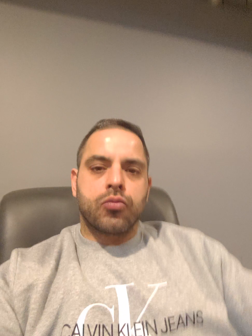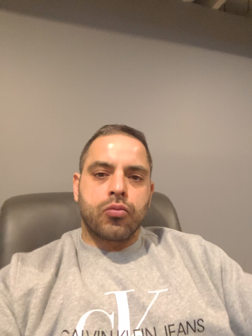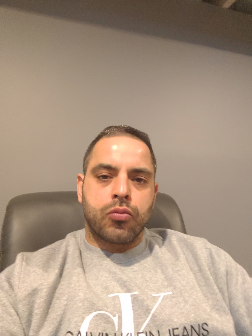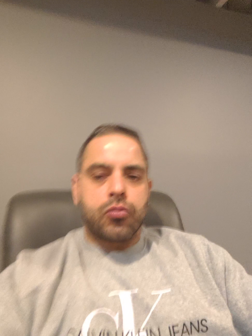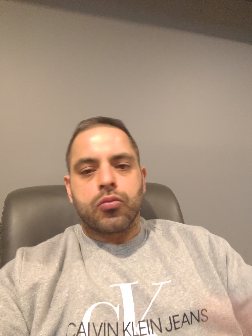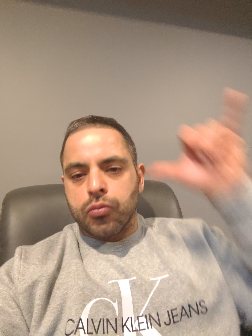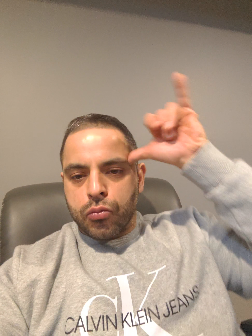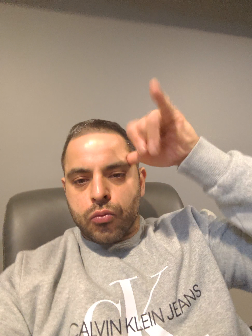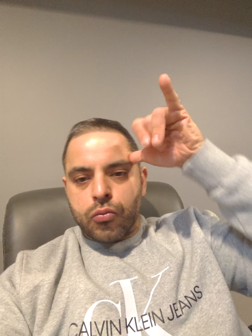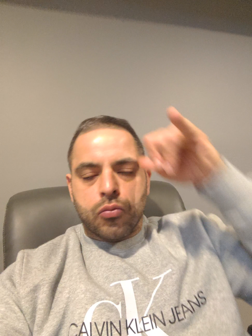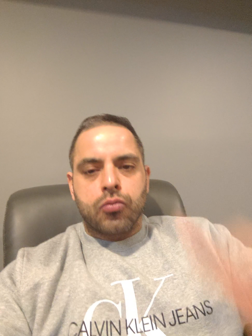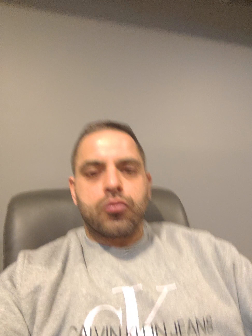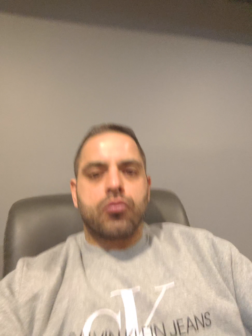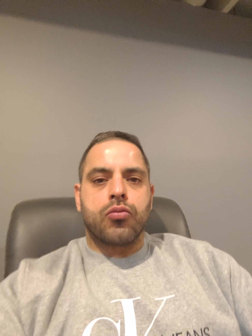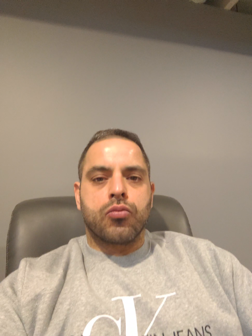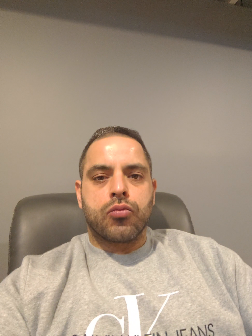cow